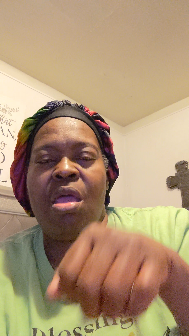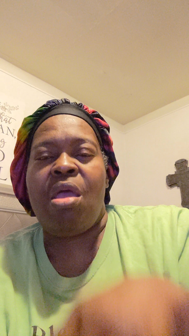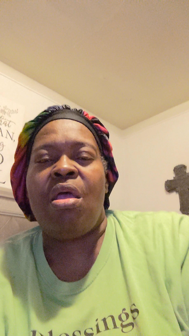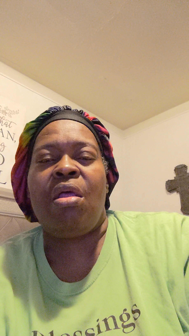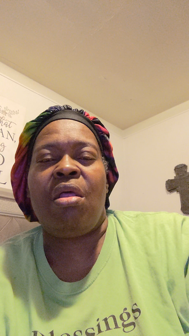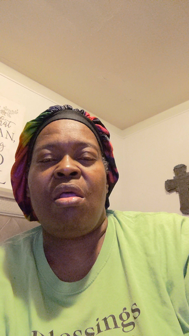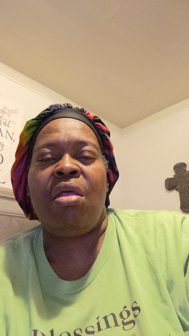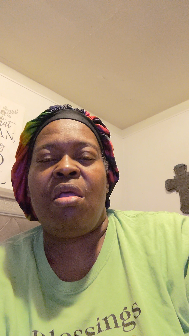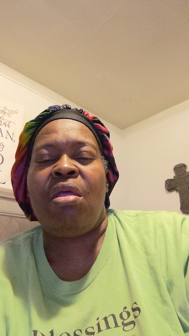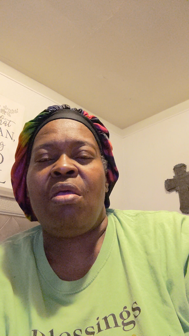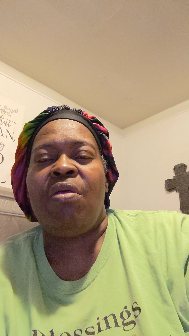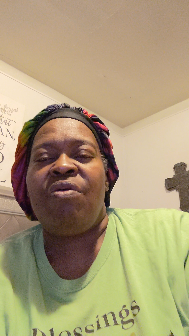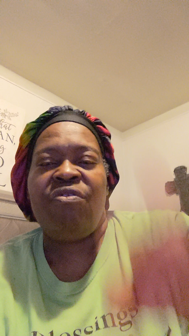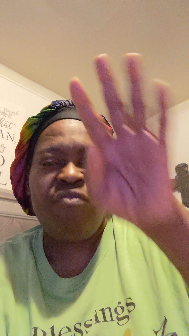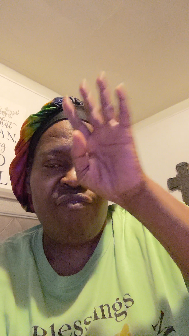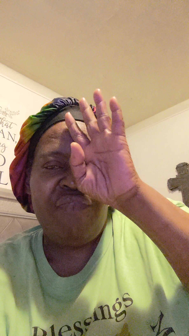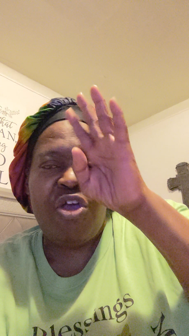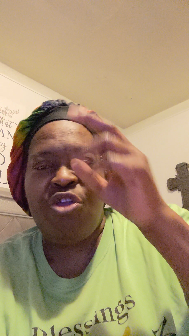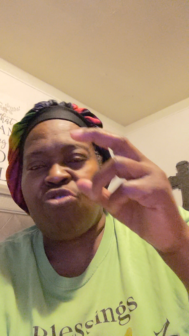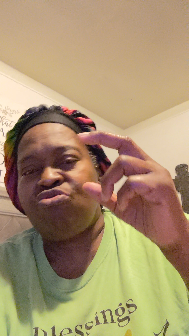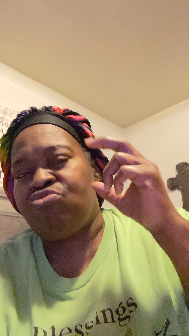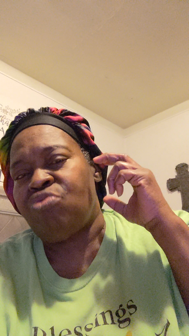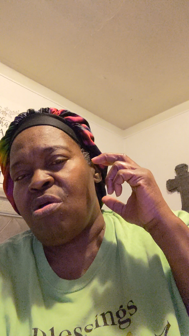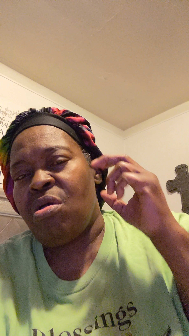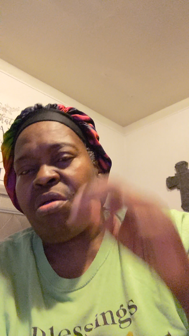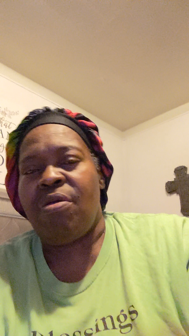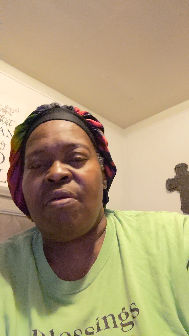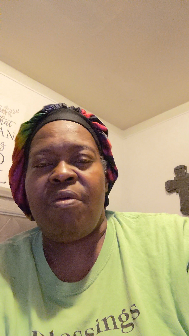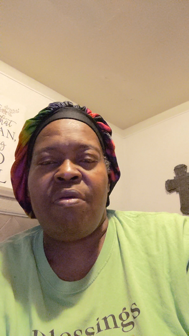fire truck